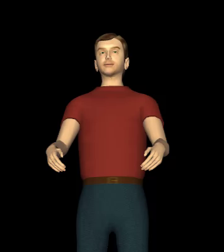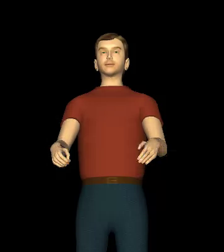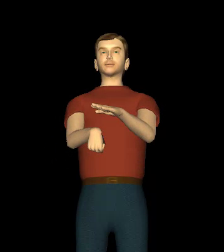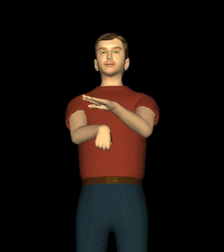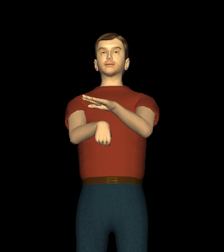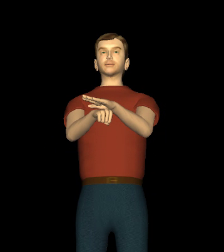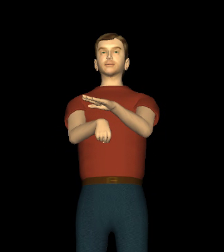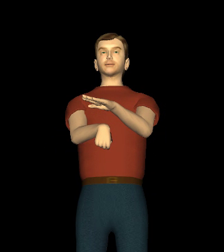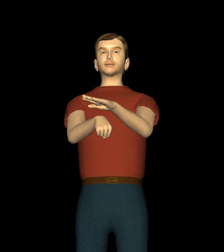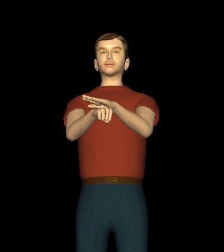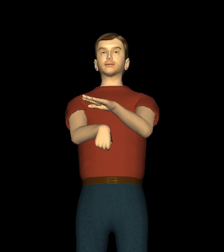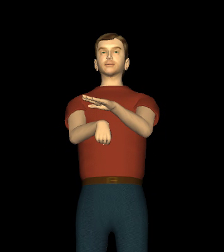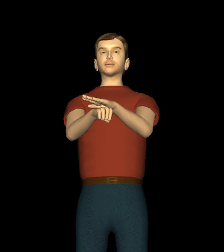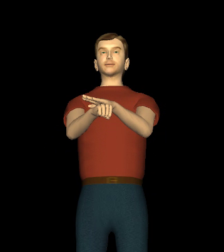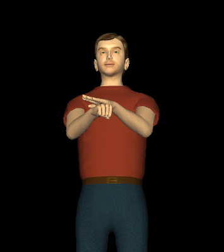كرة القدم